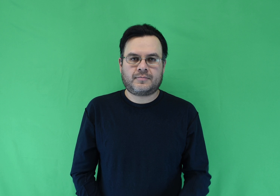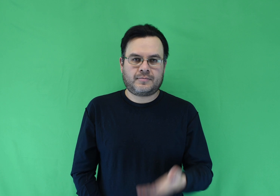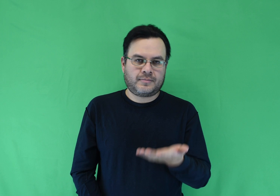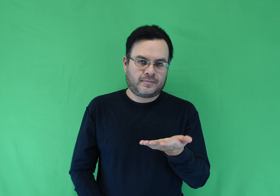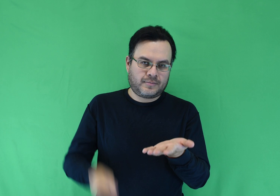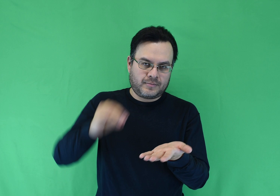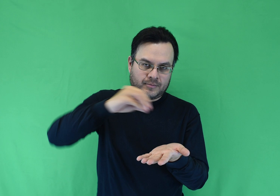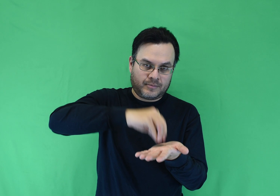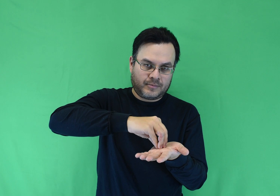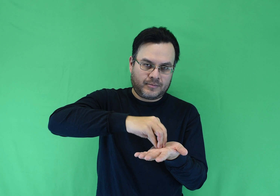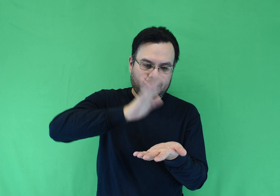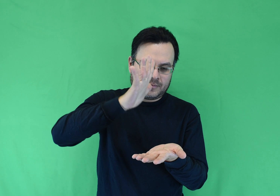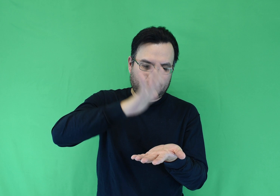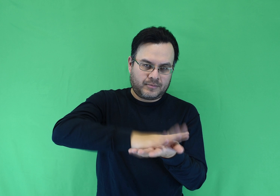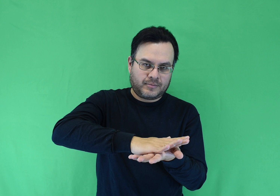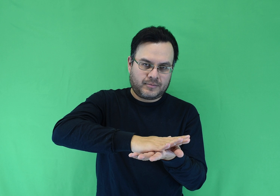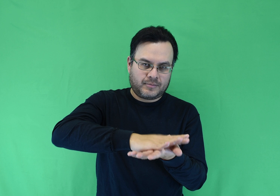cita